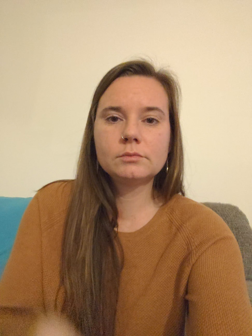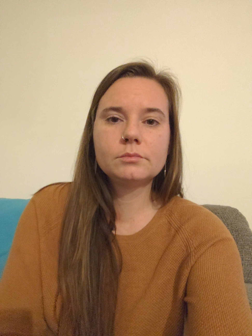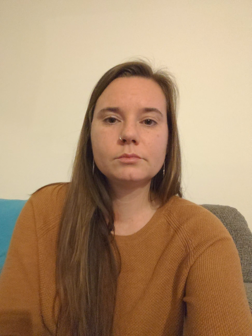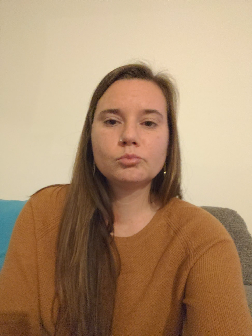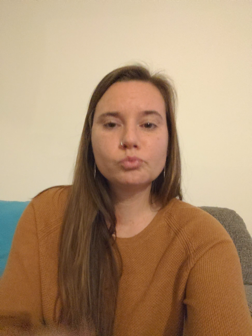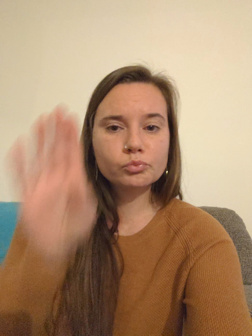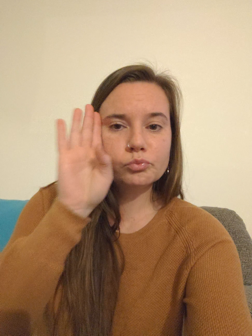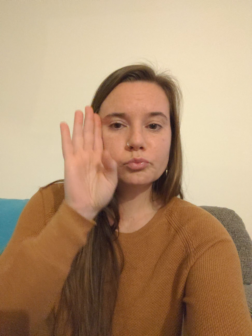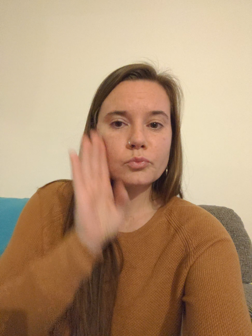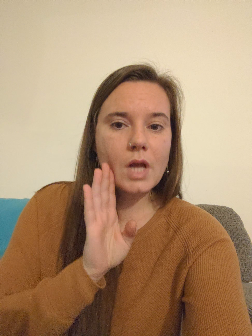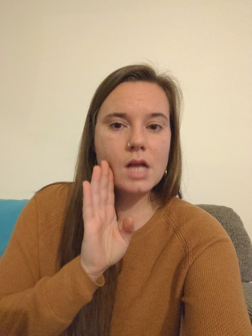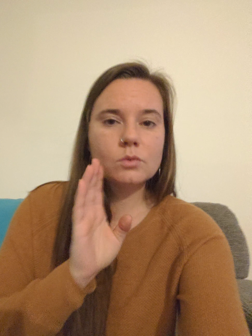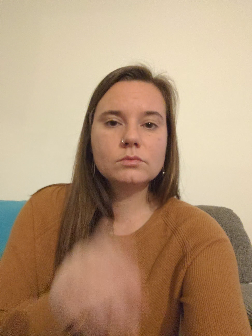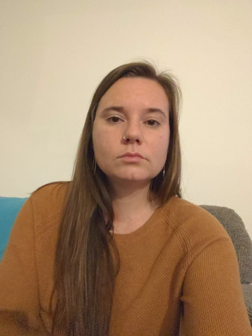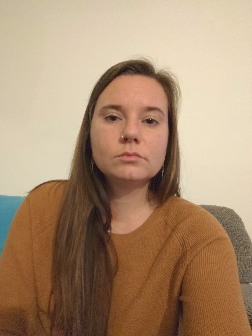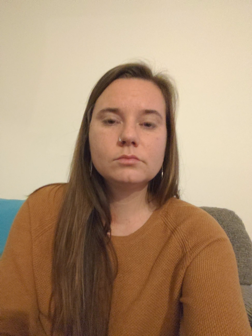brown